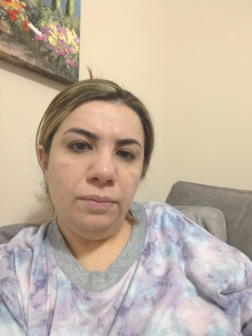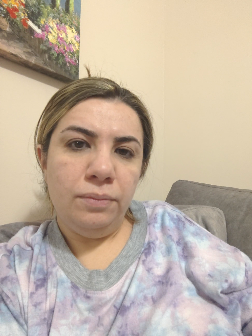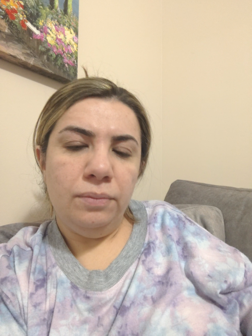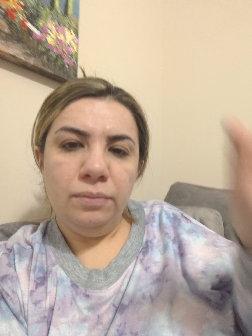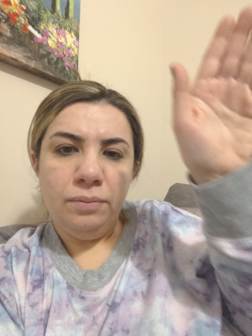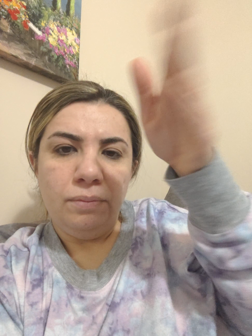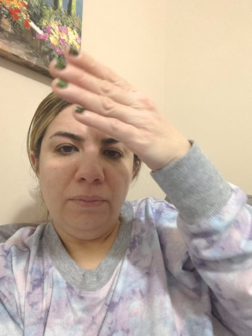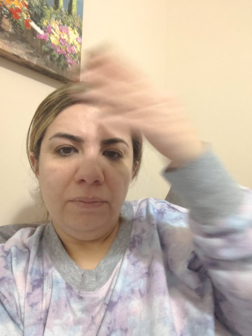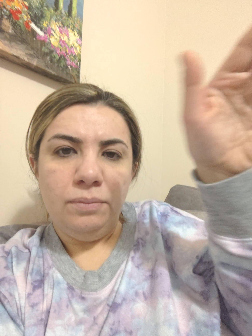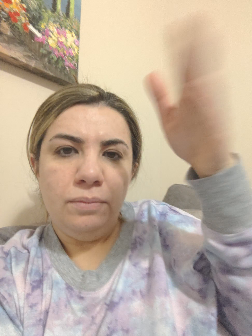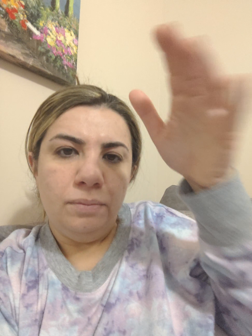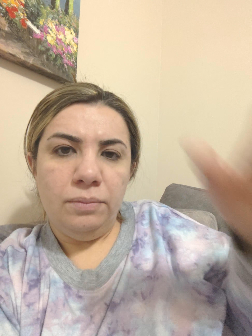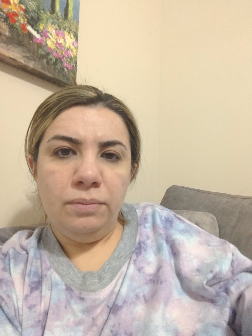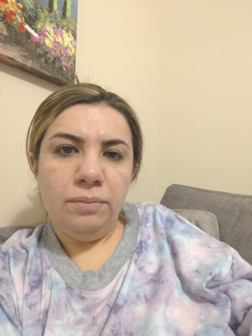flag